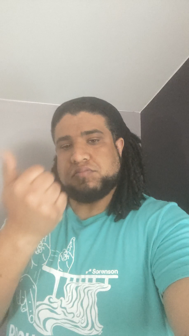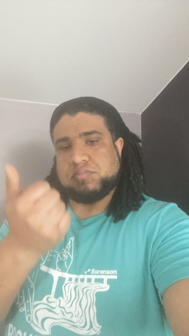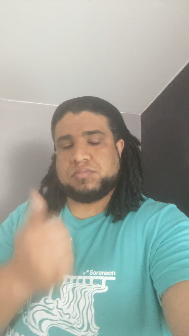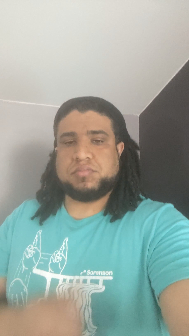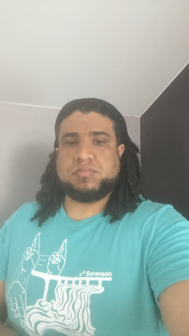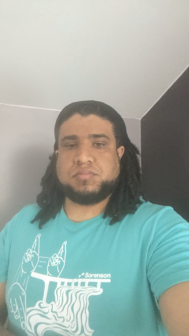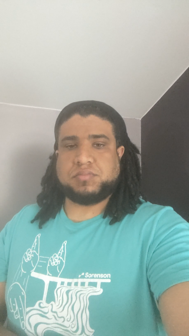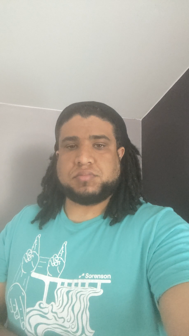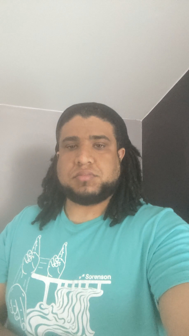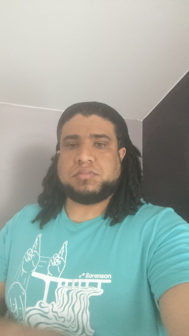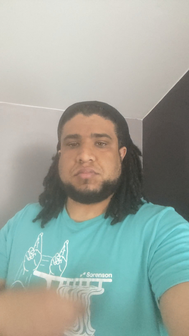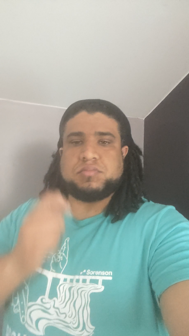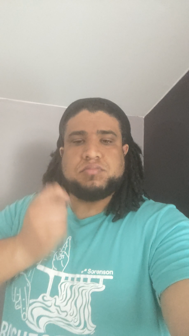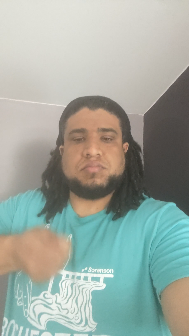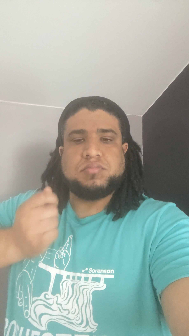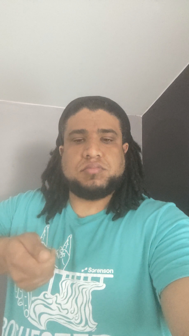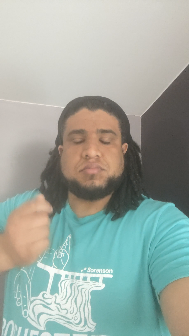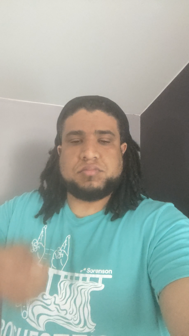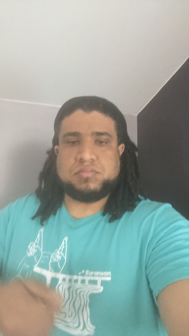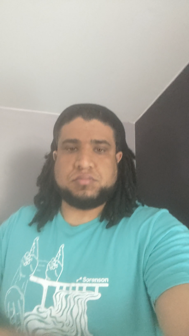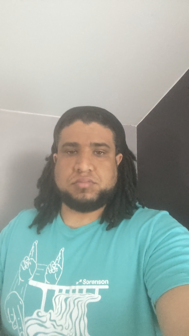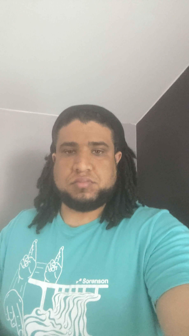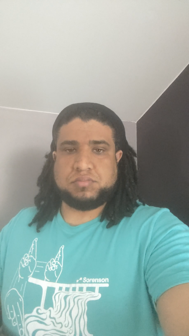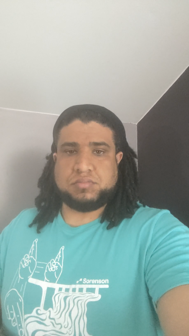cart